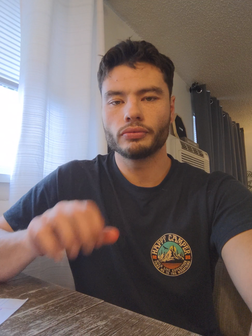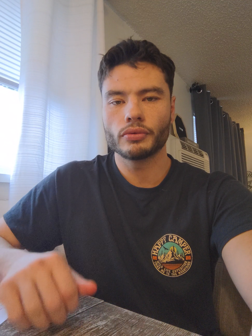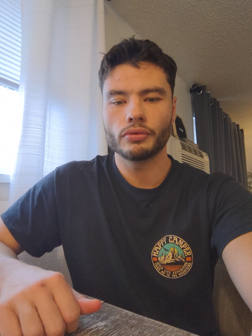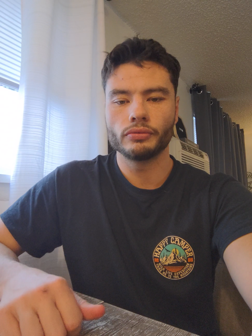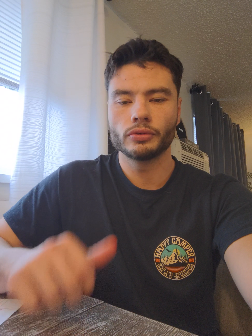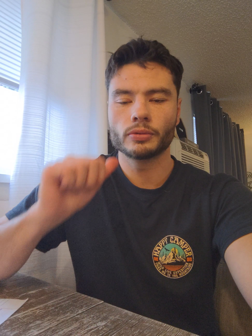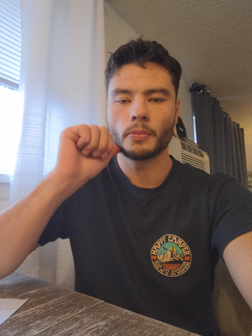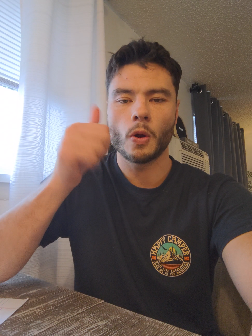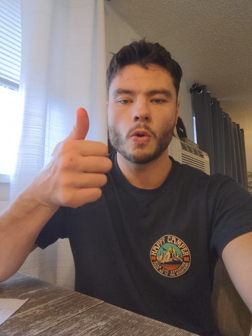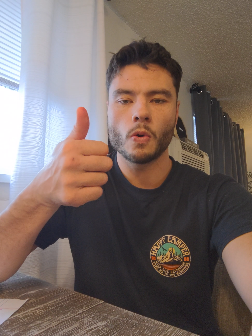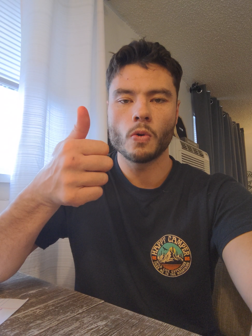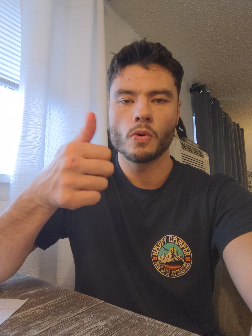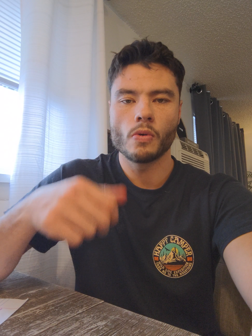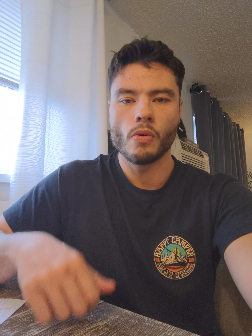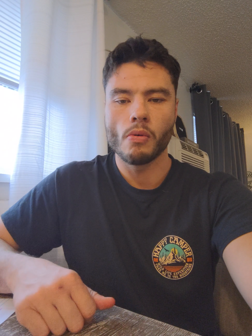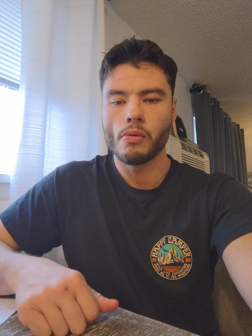tomorrow